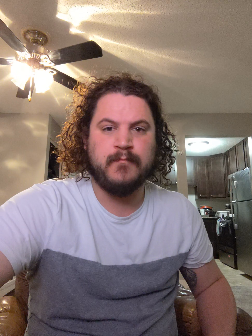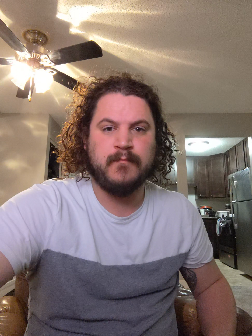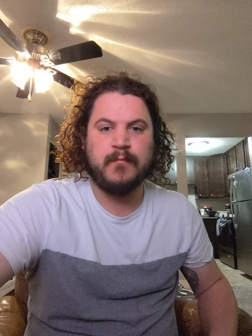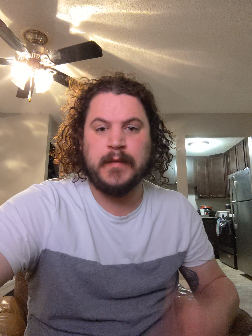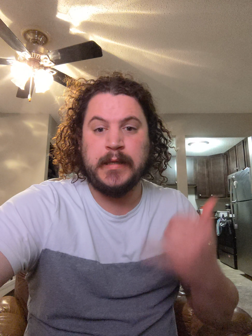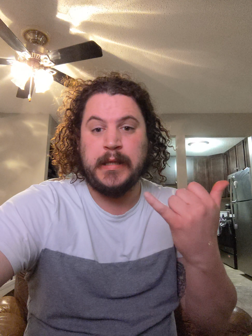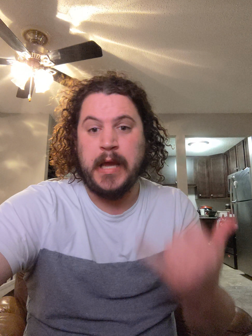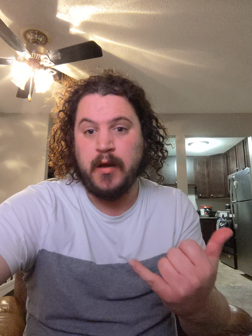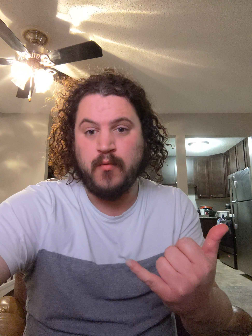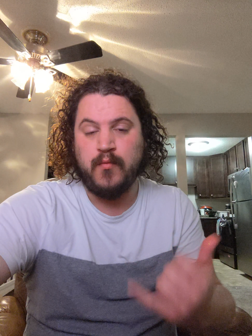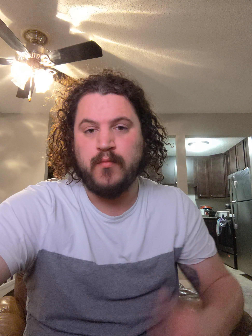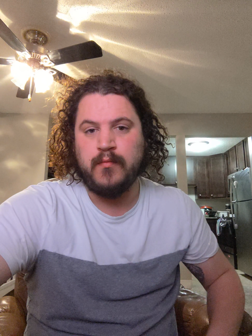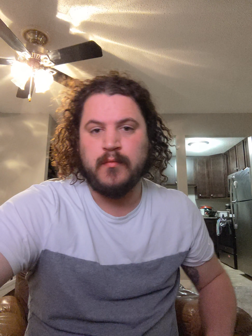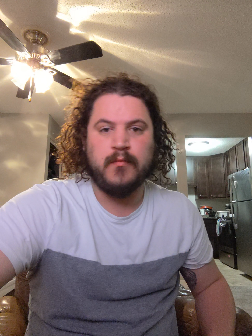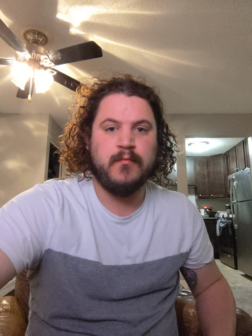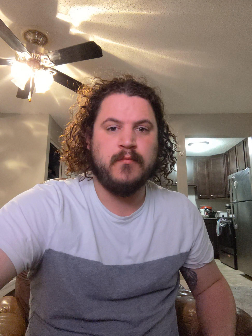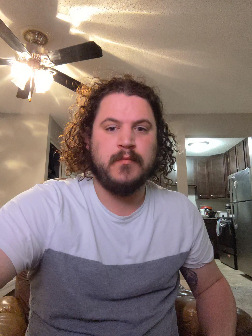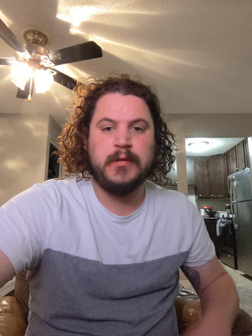now